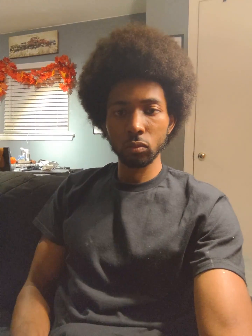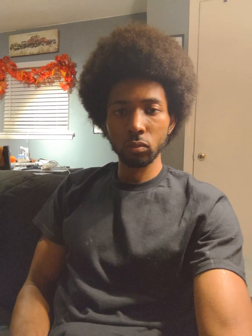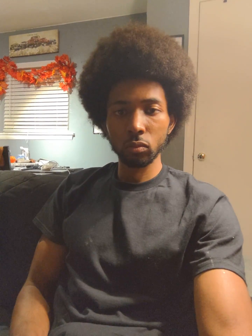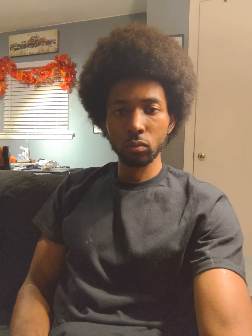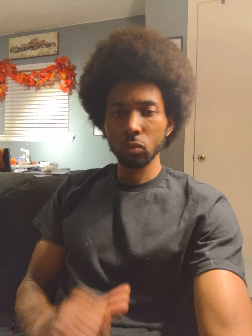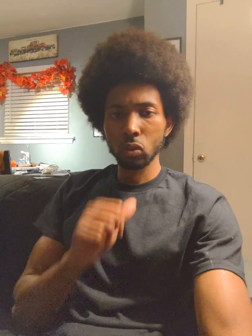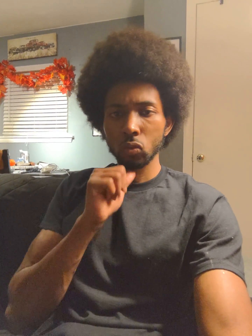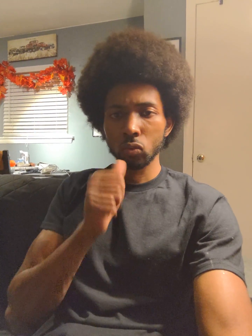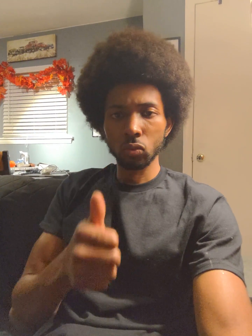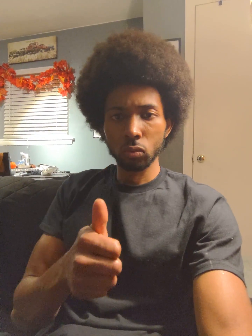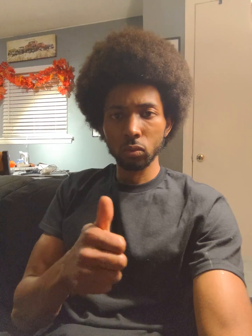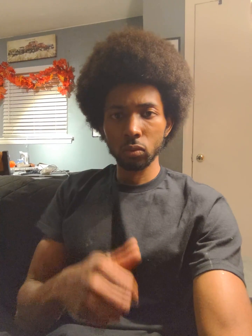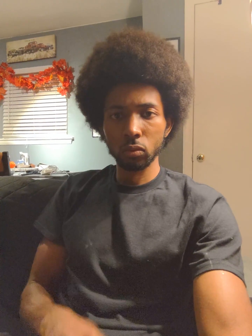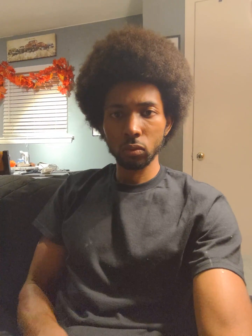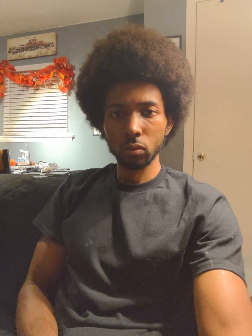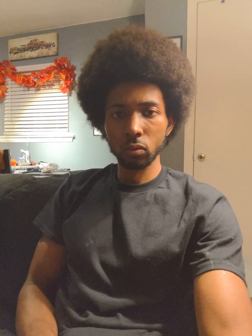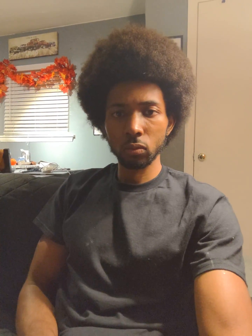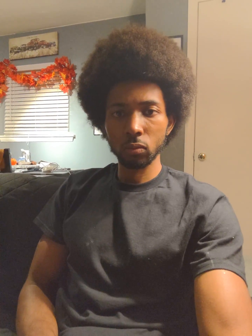don't